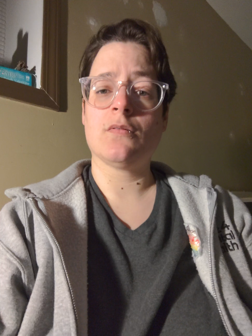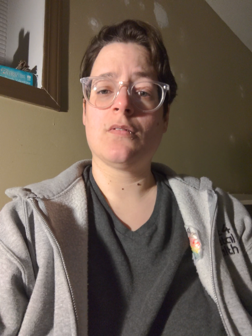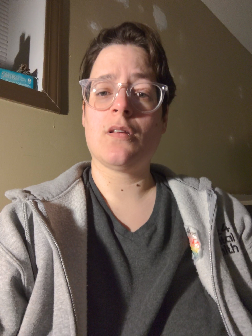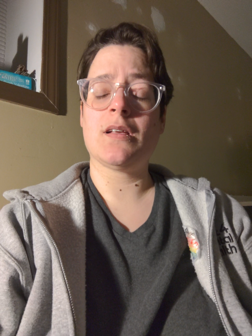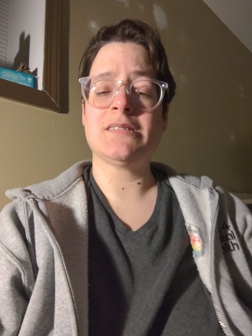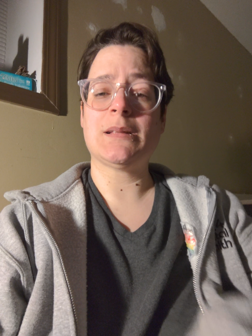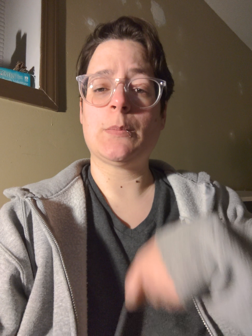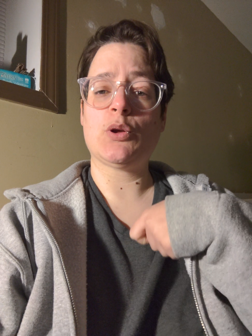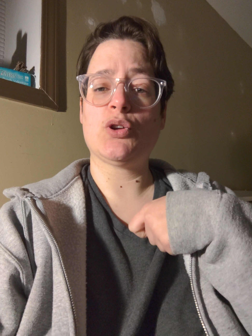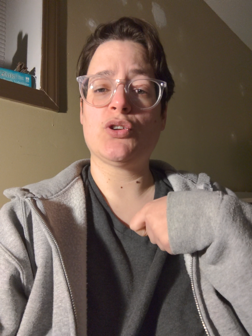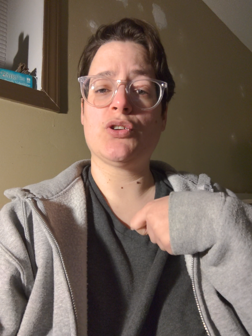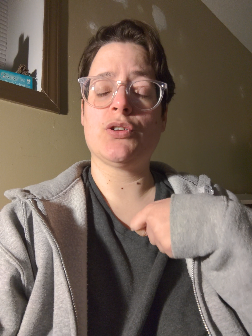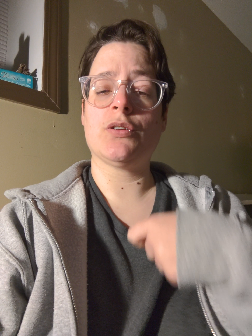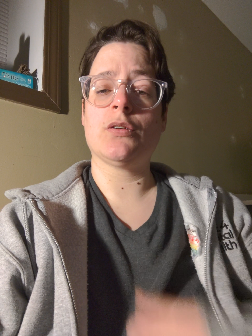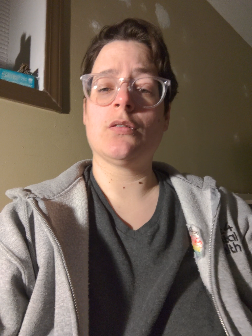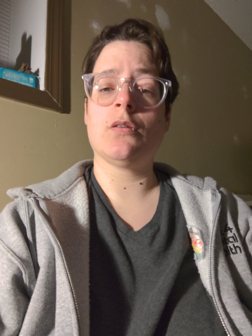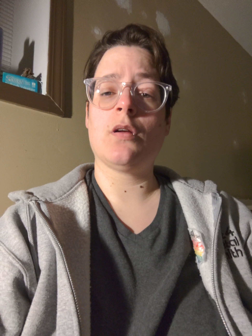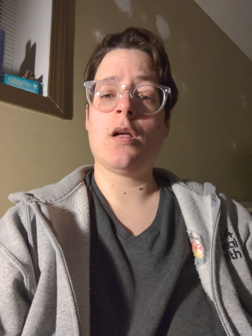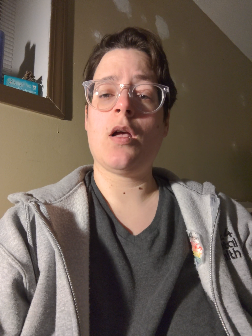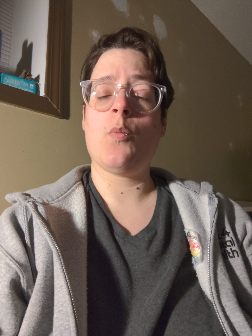zipper